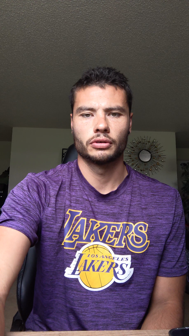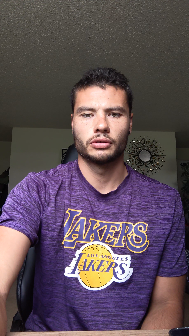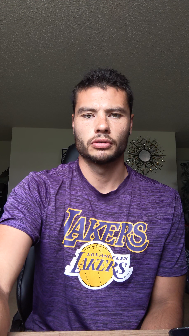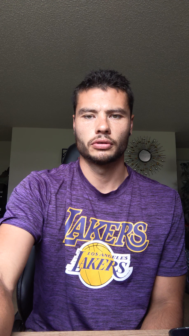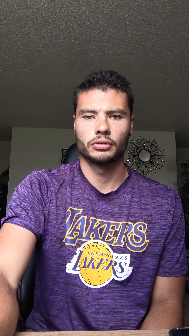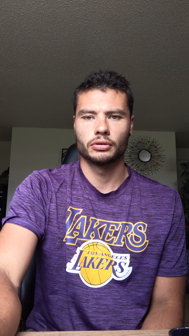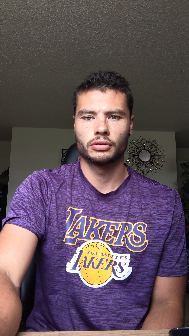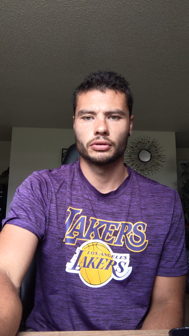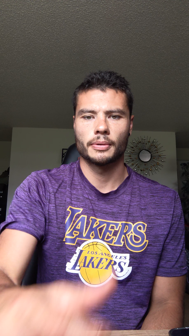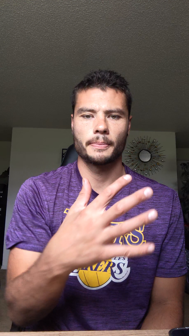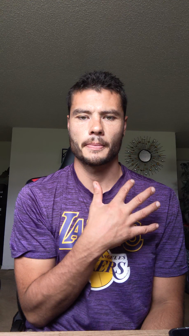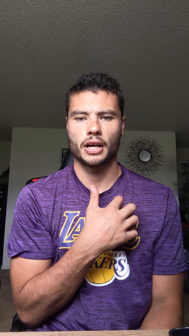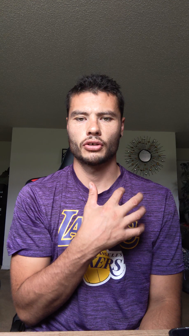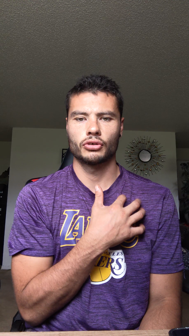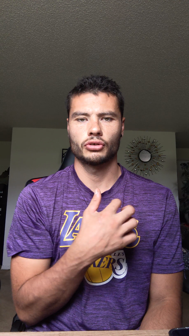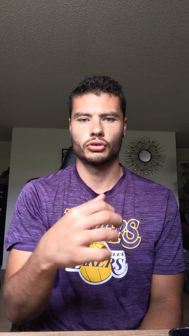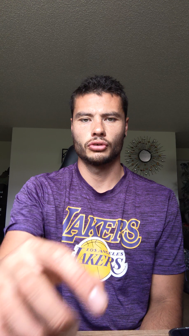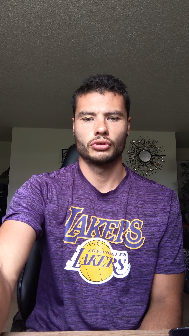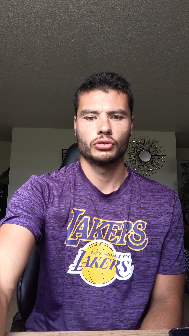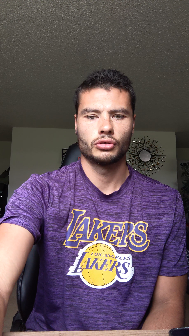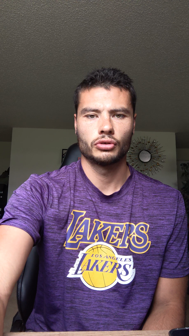bear